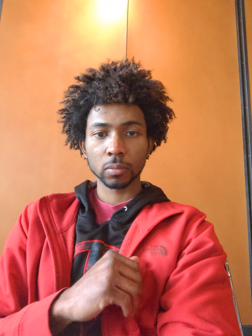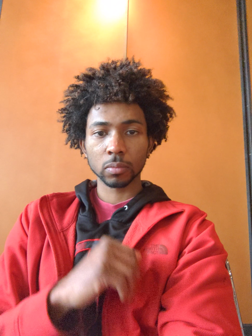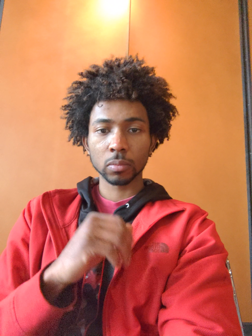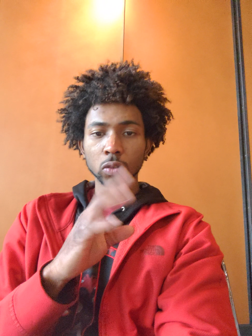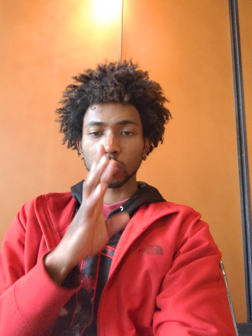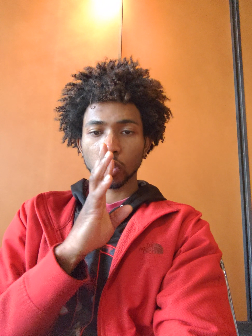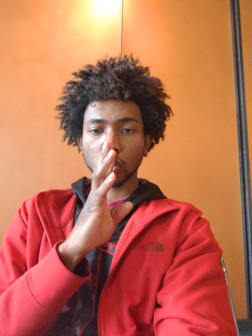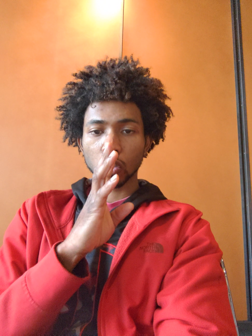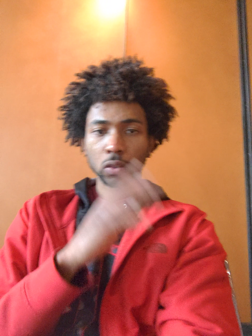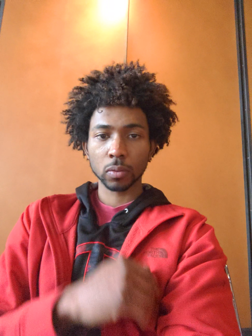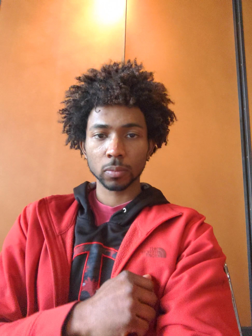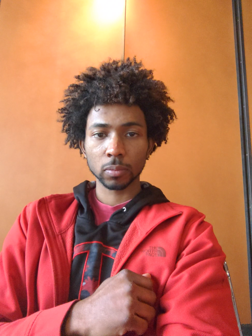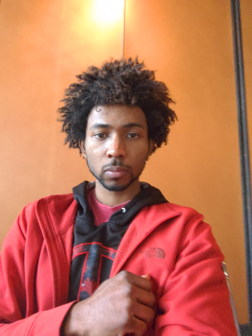talk